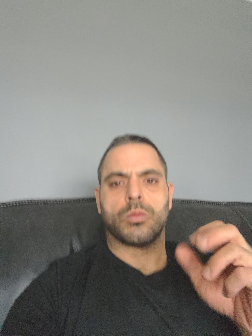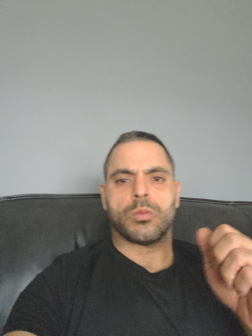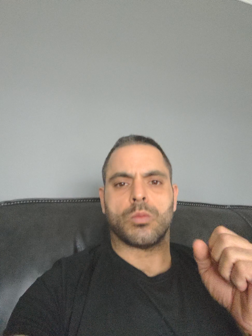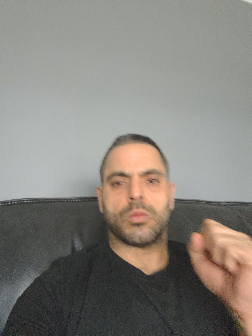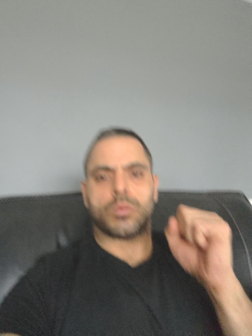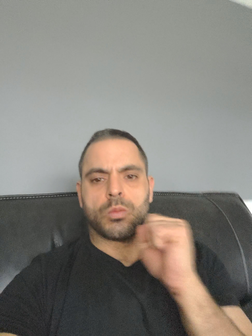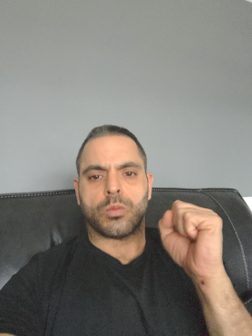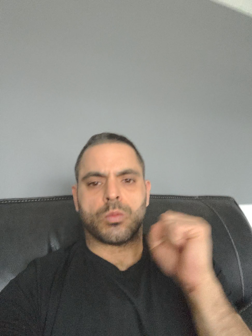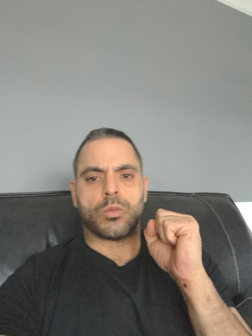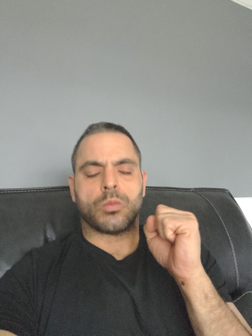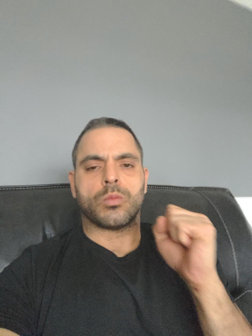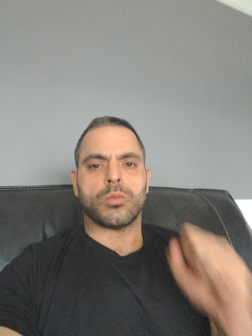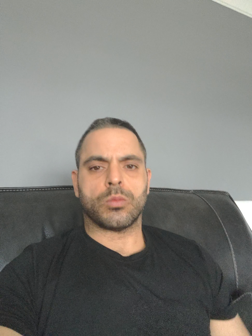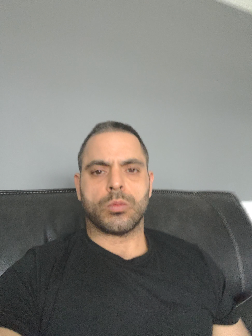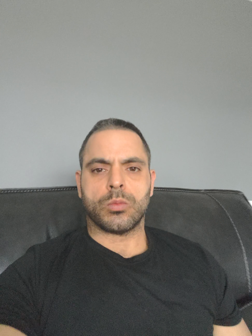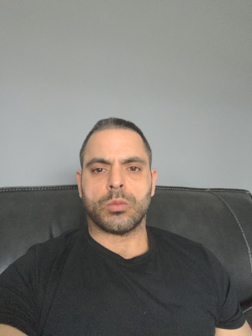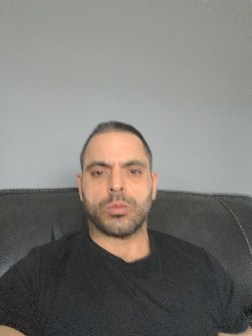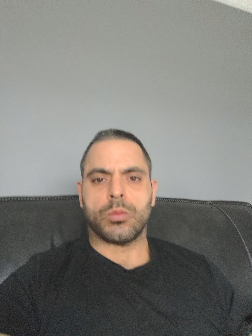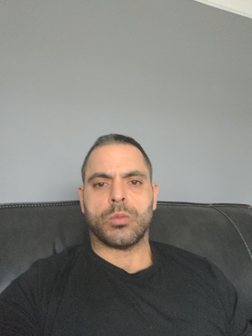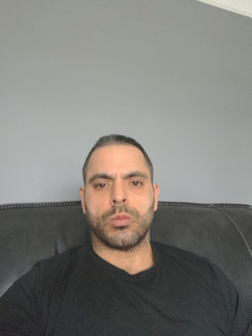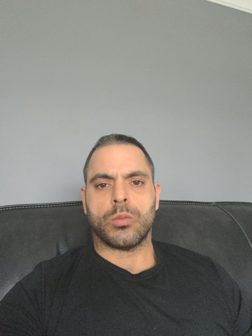refrigerator